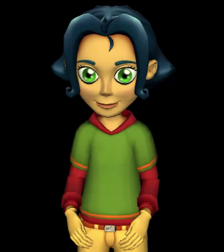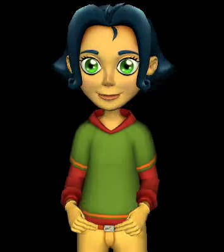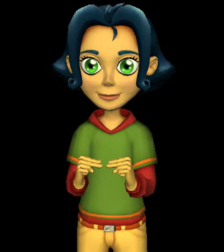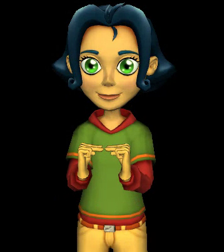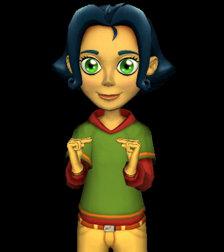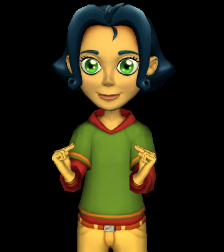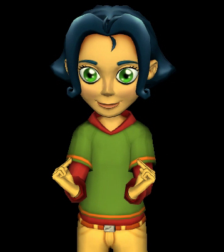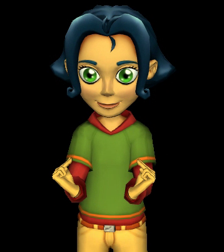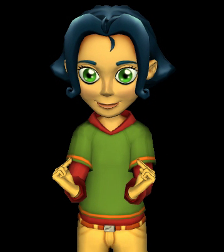جسر